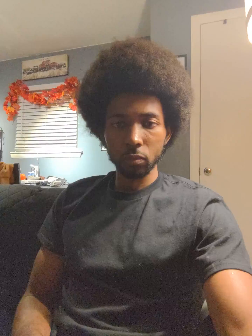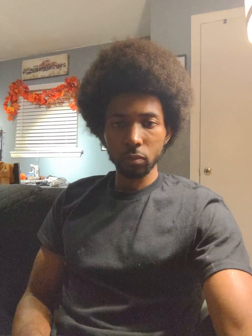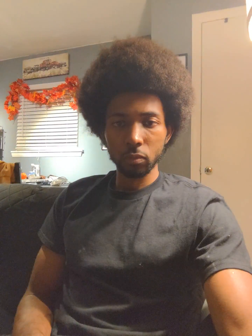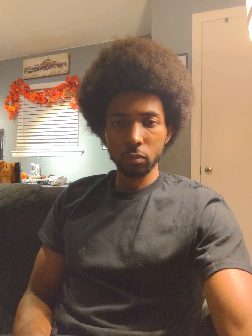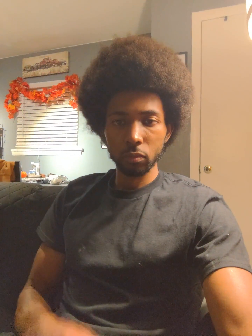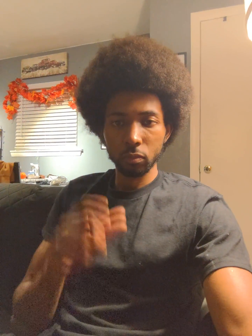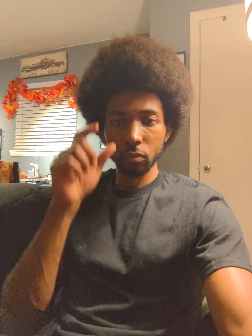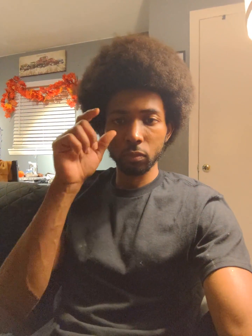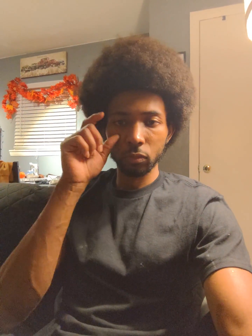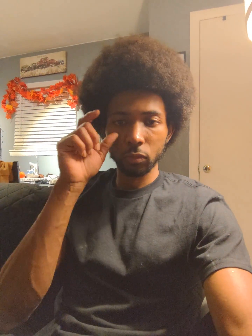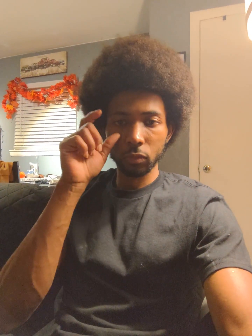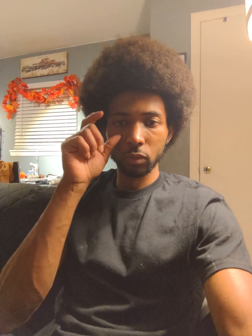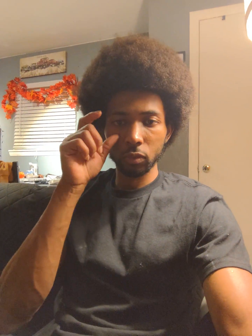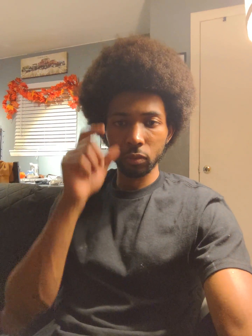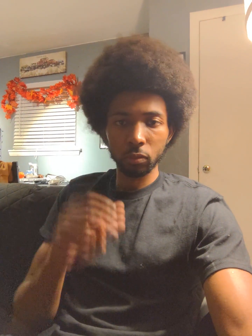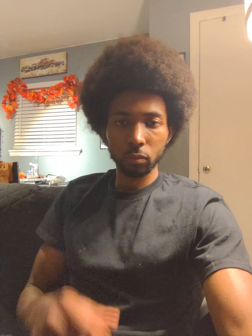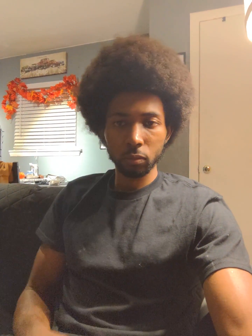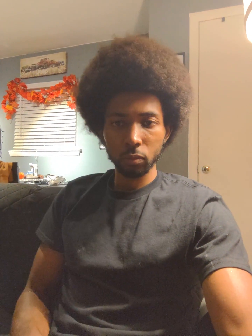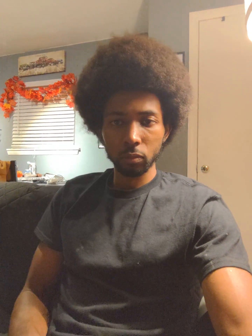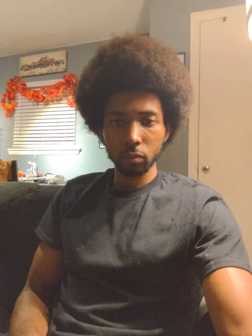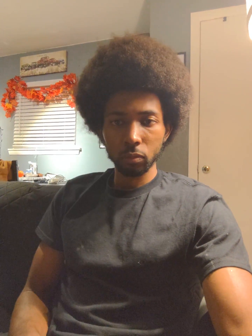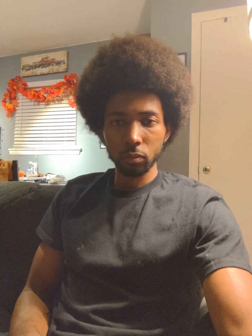glasses